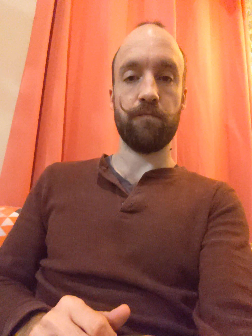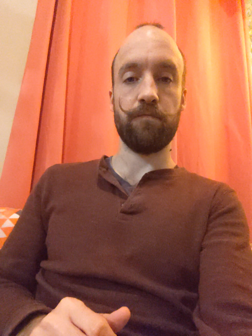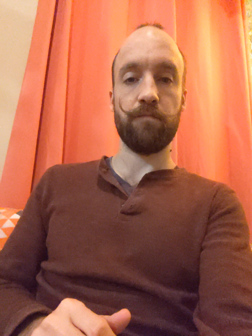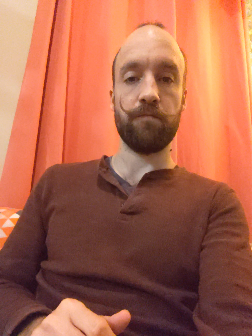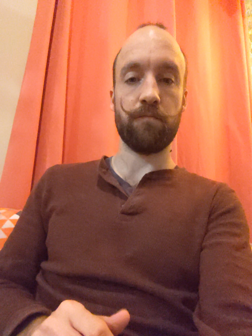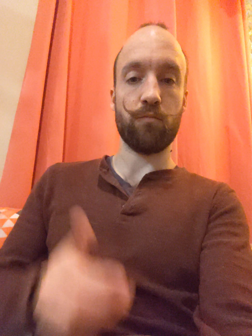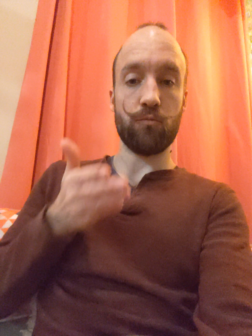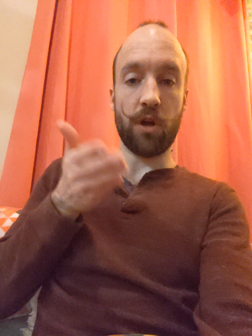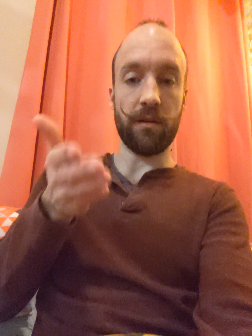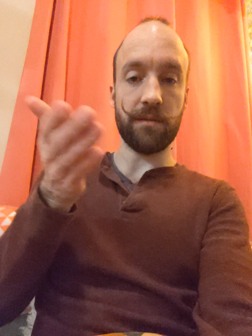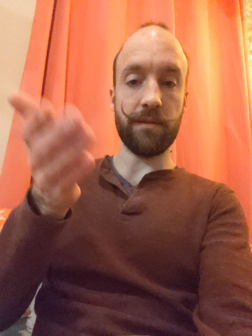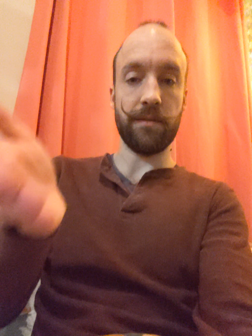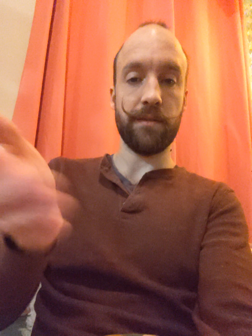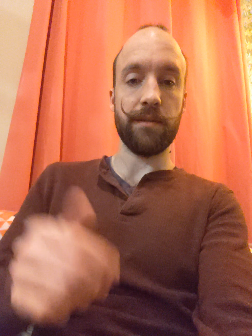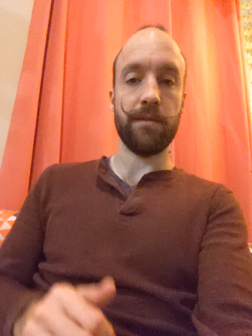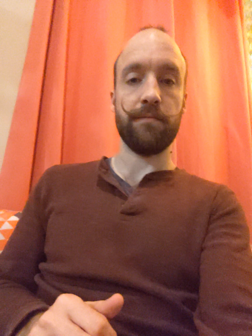boat